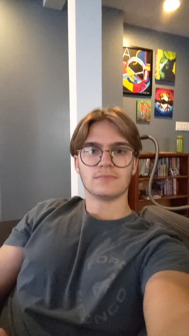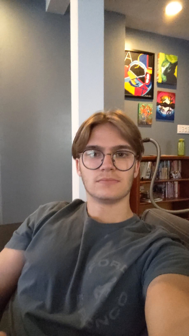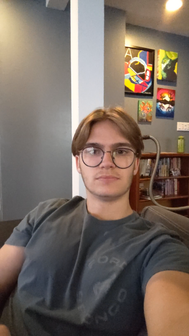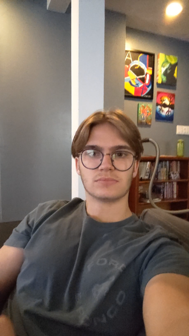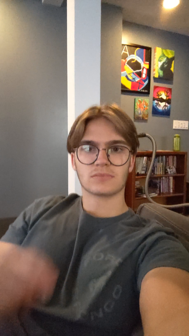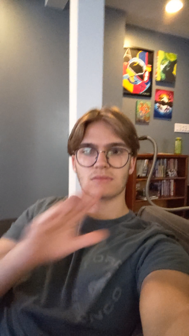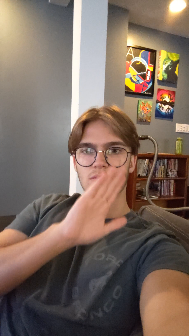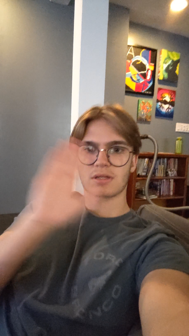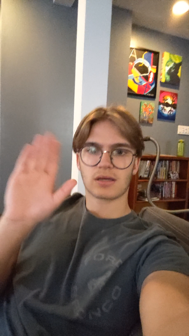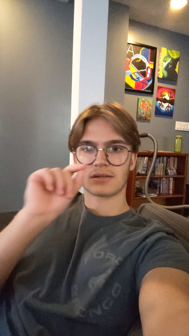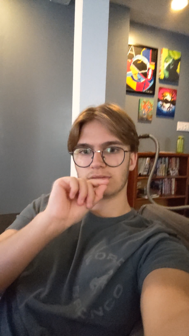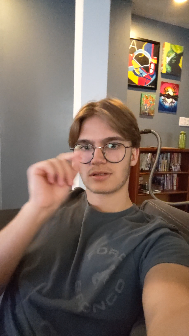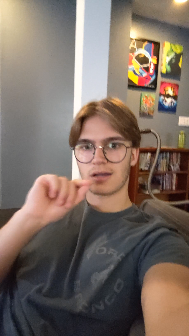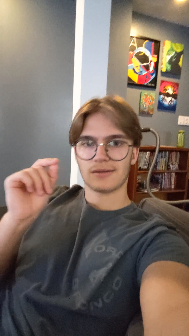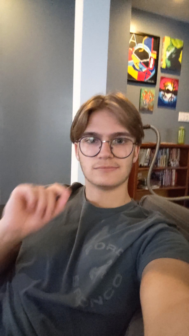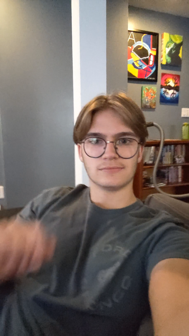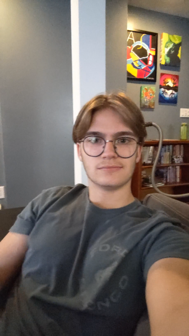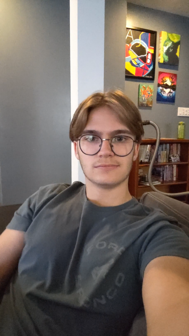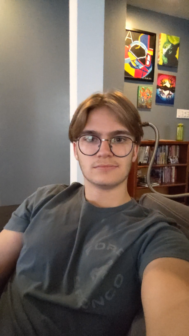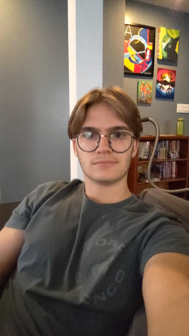chalk